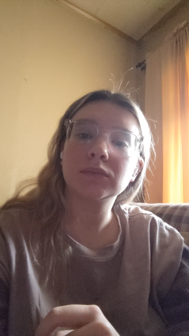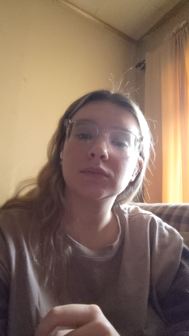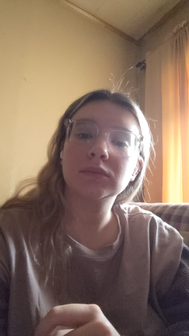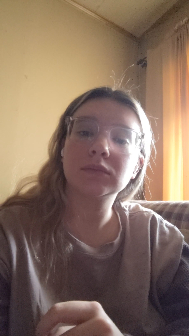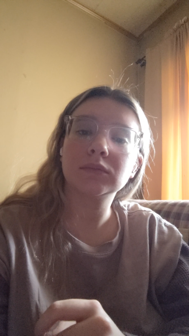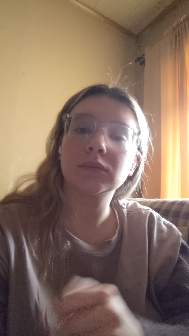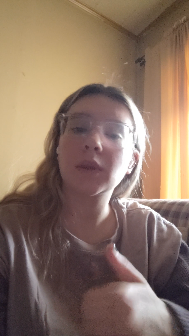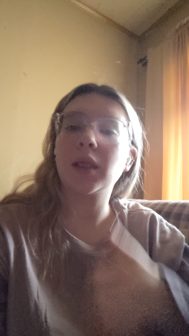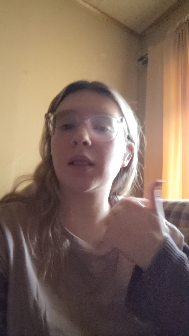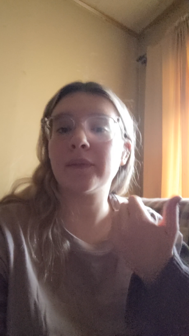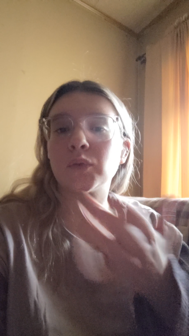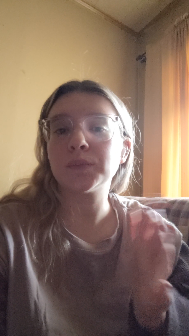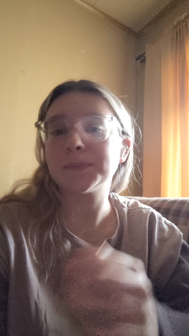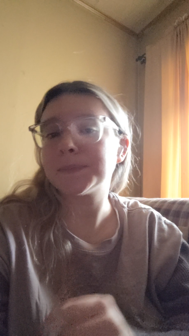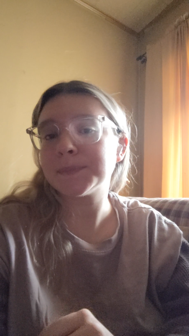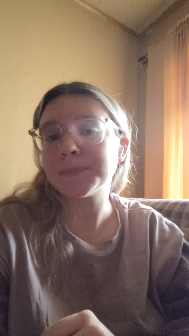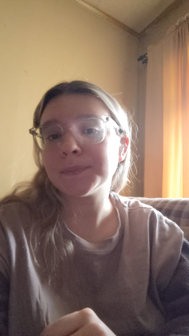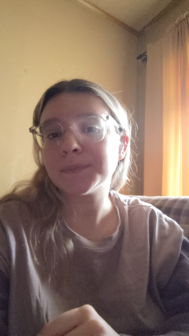living room